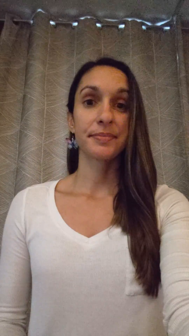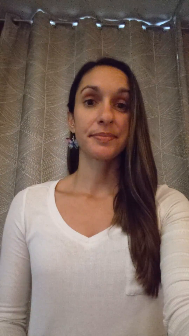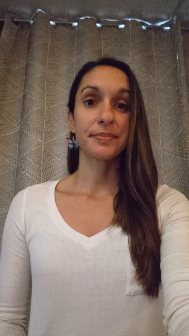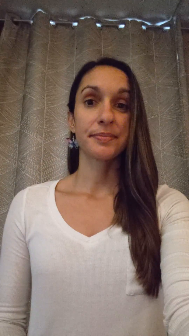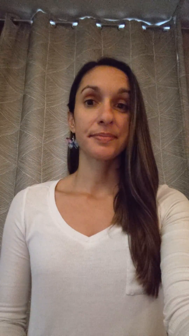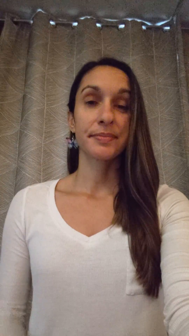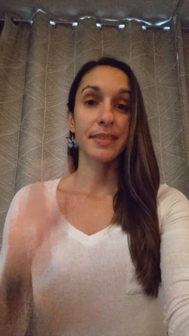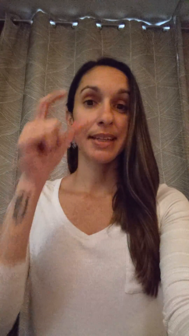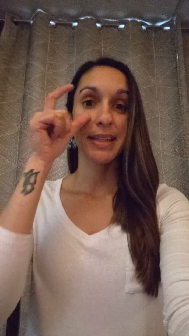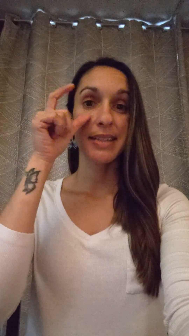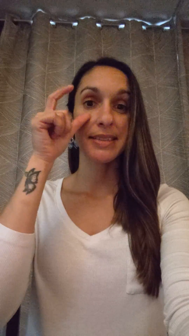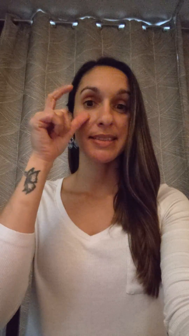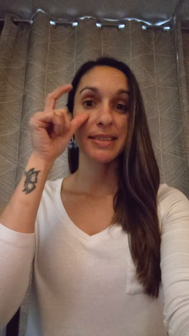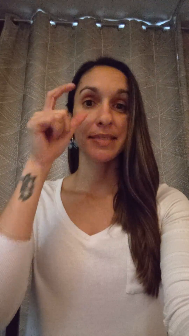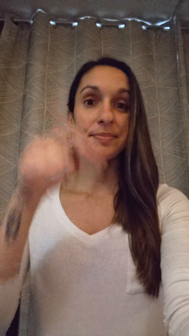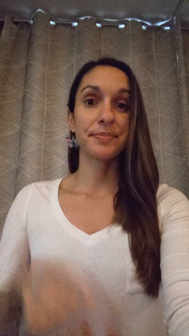glasses